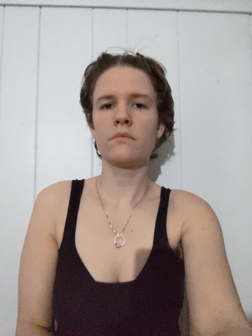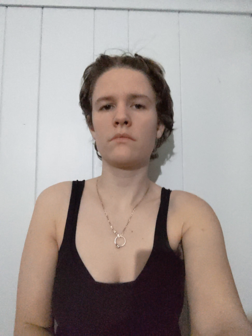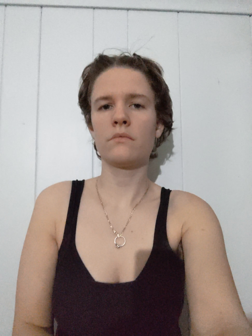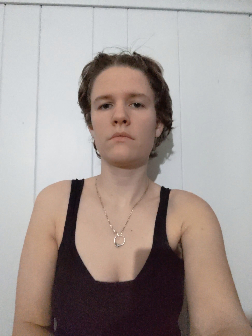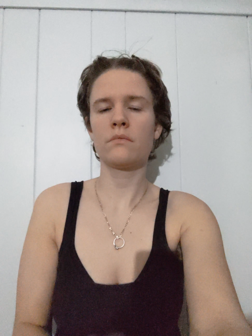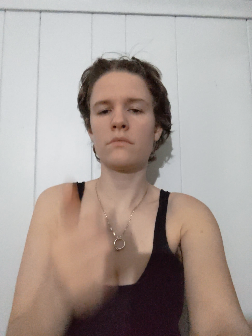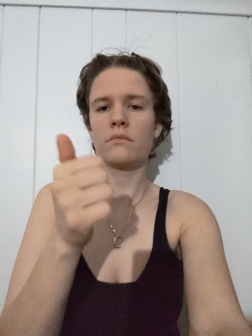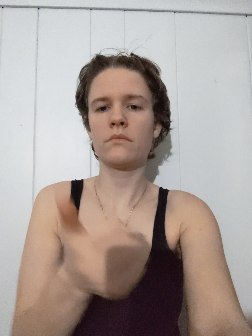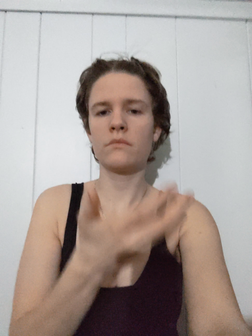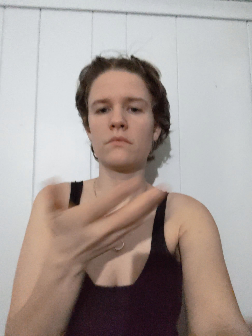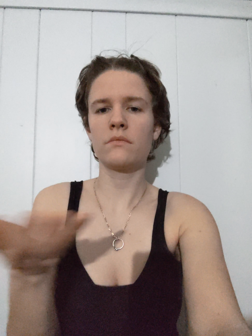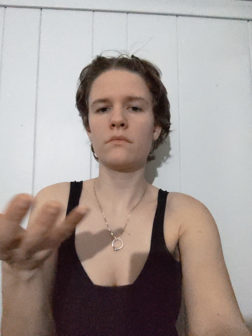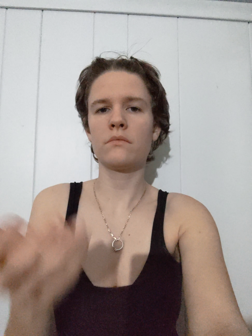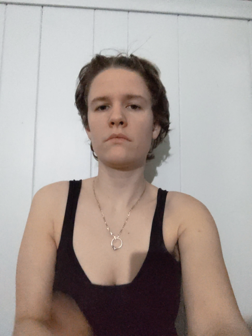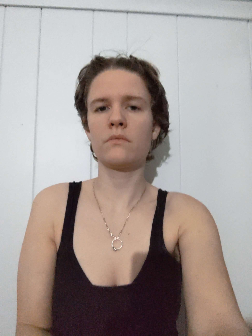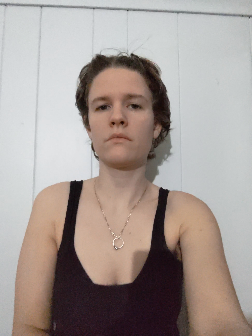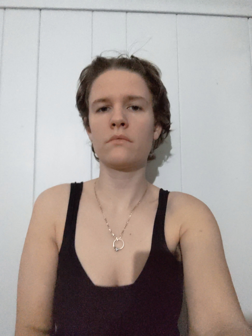every